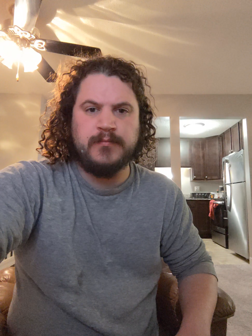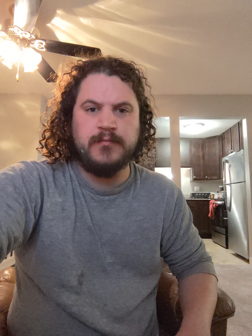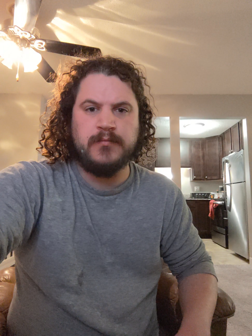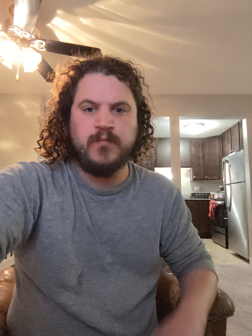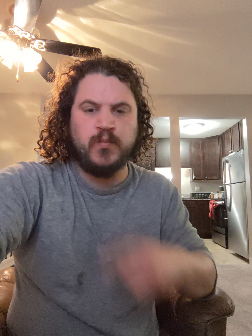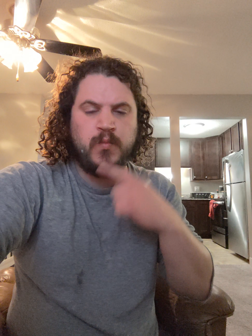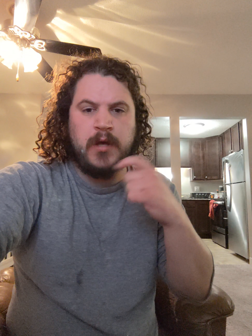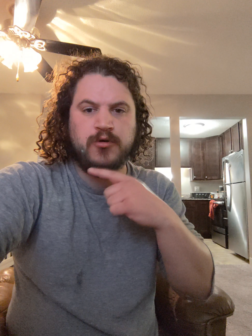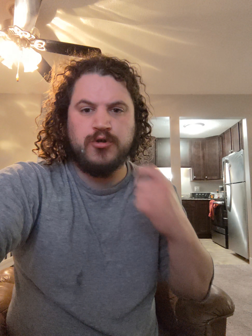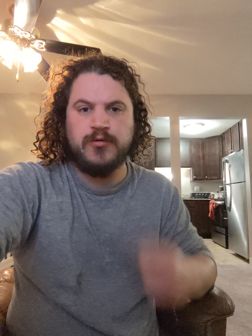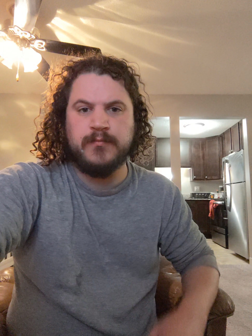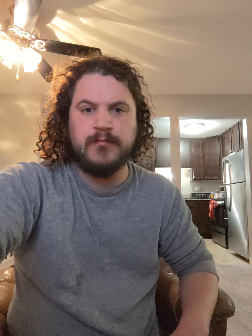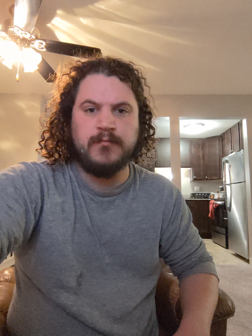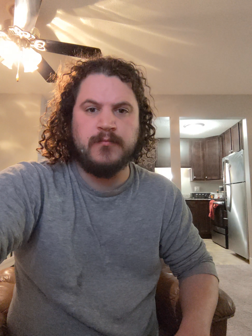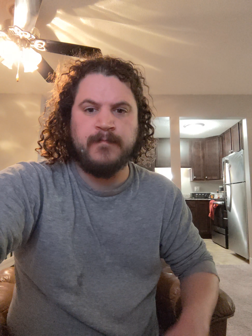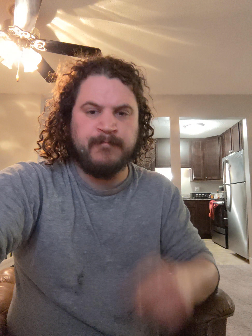dryer